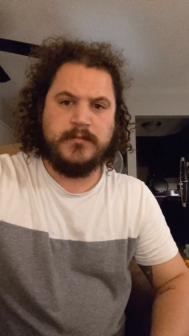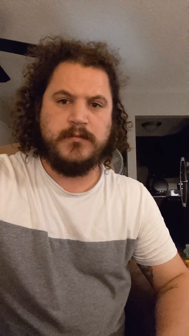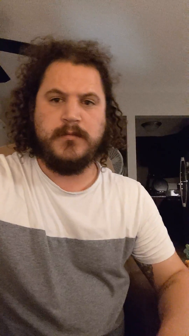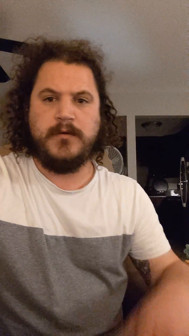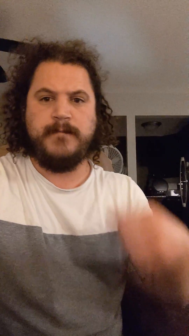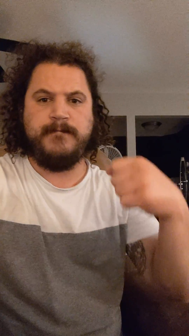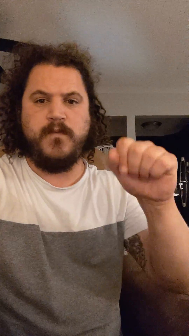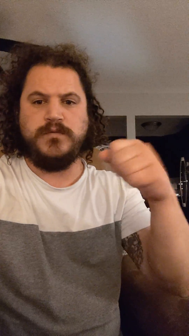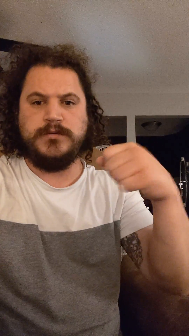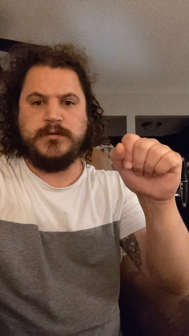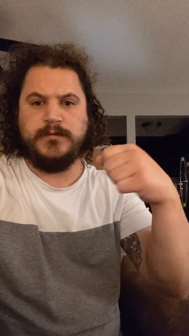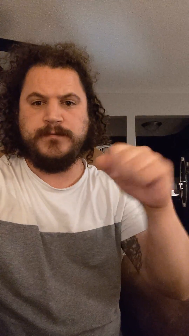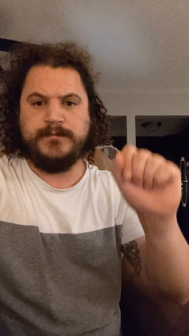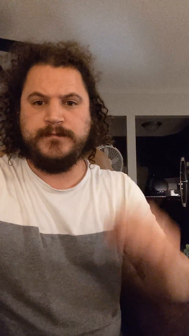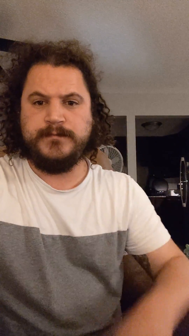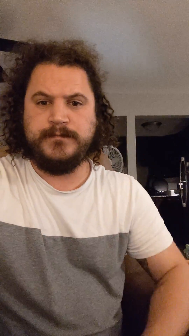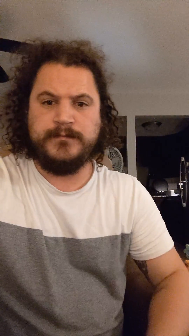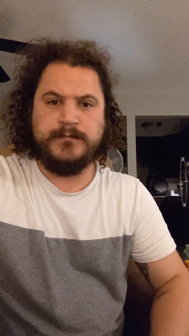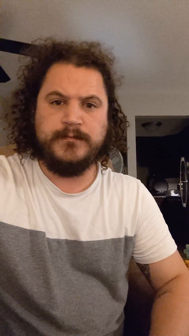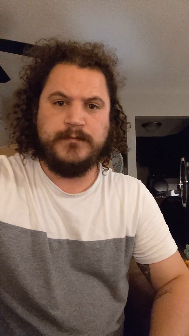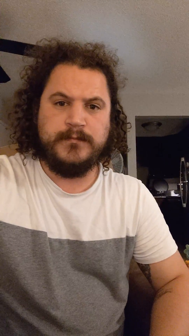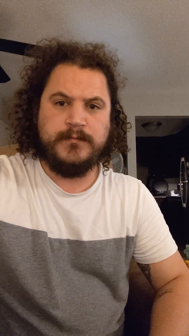motorcycle